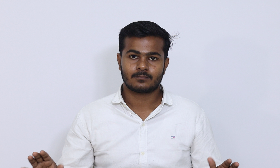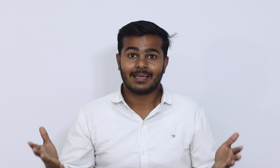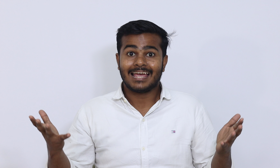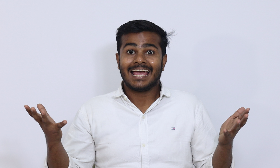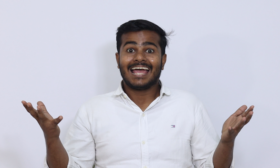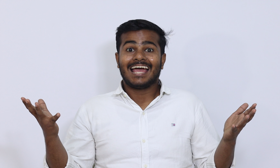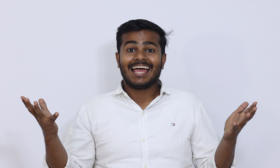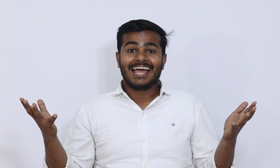surprise